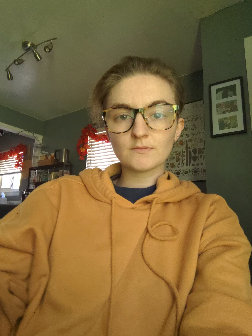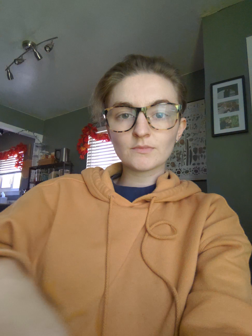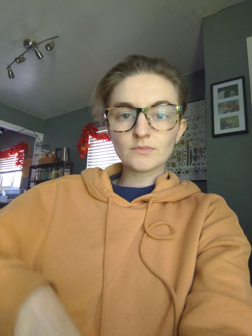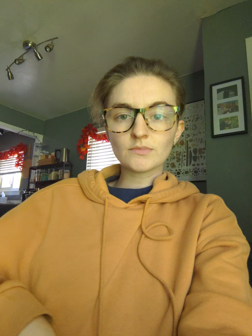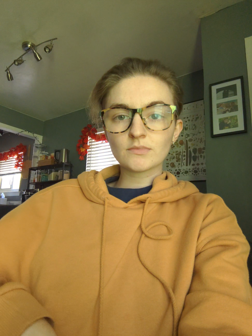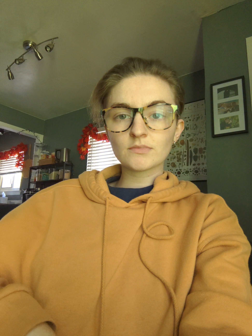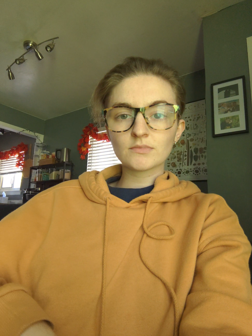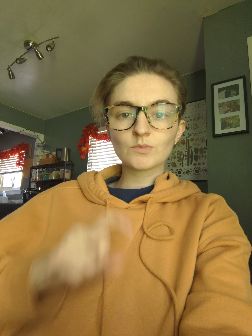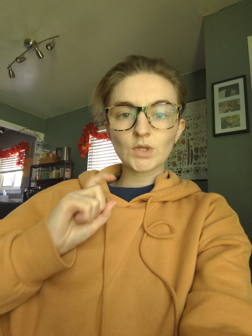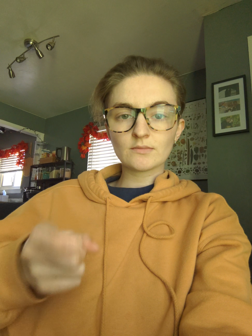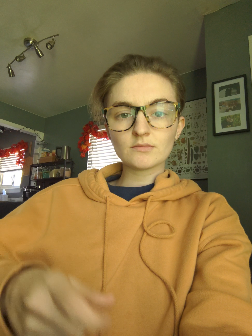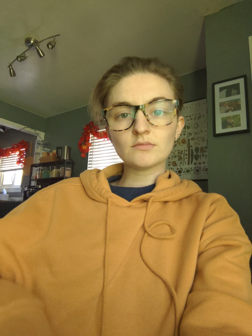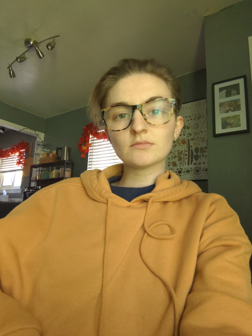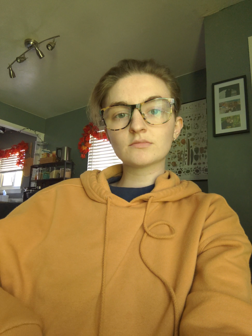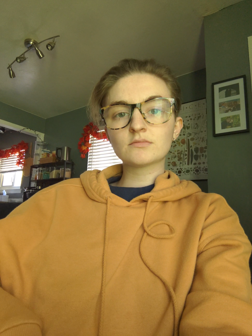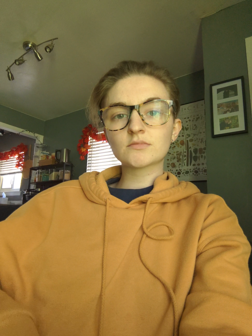present